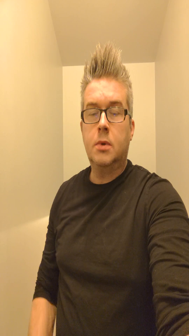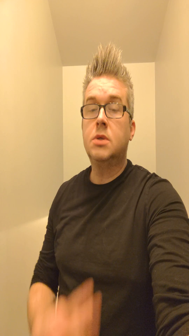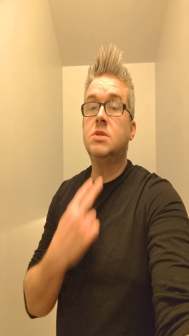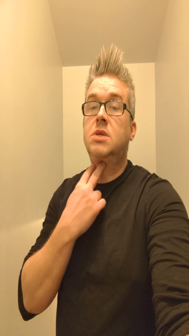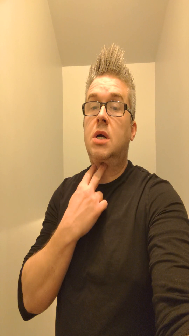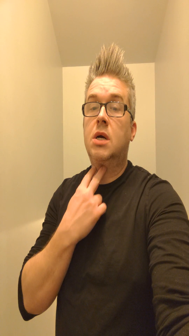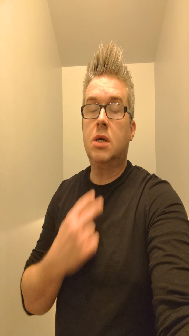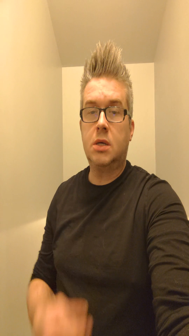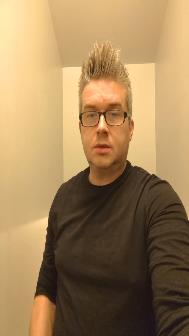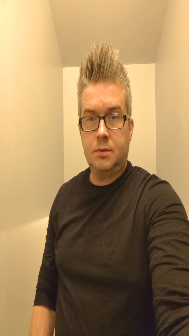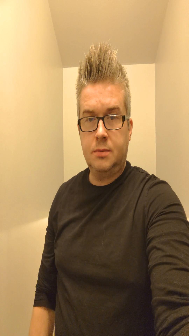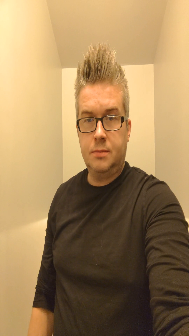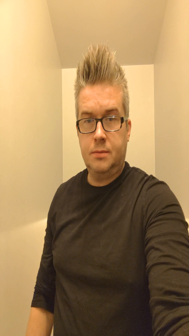stuck